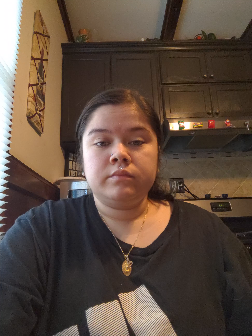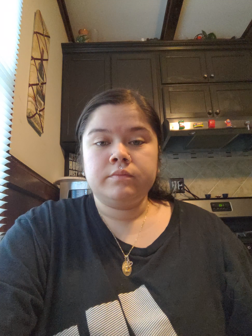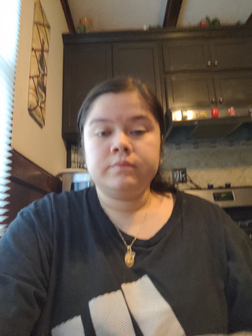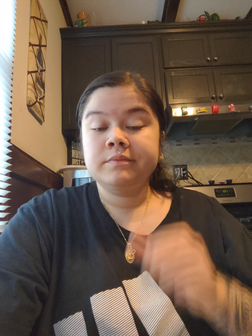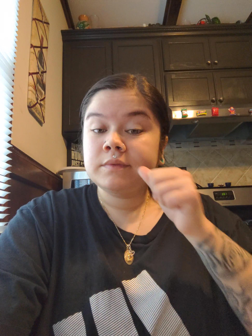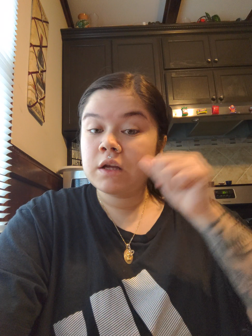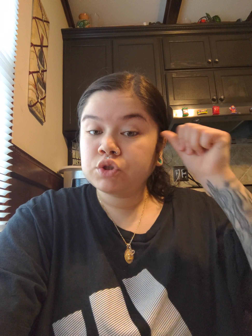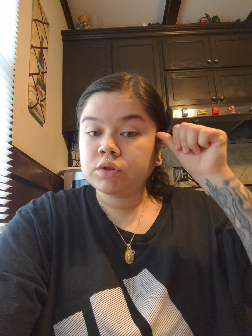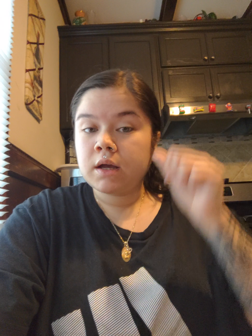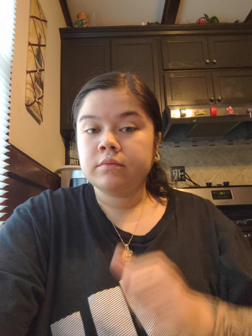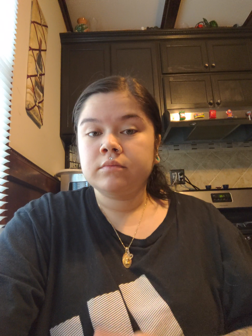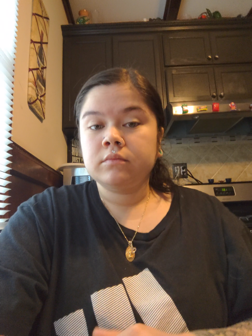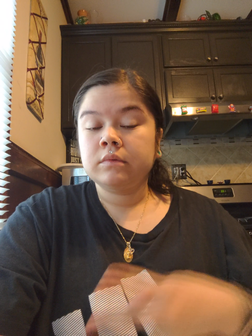yesterday